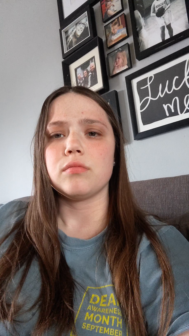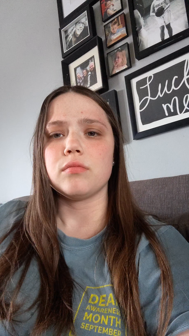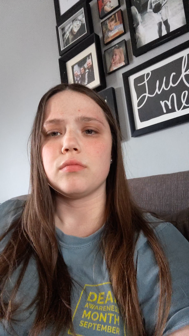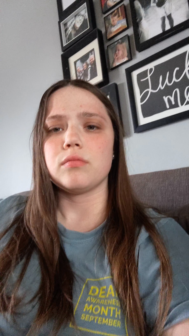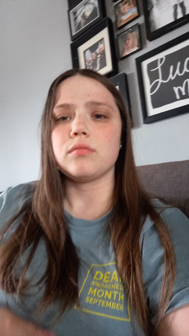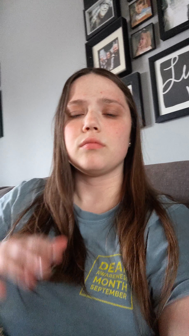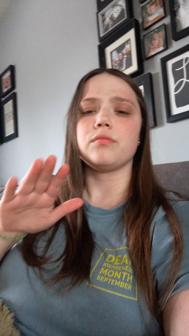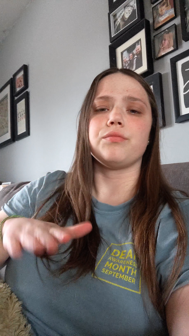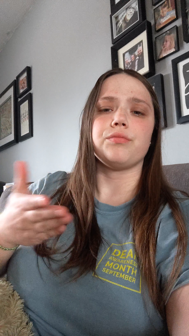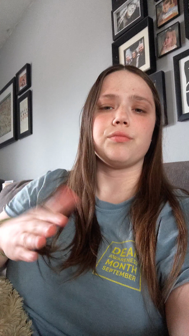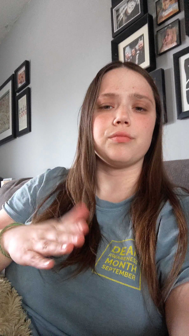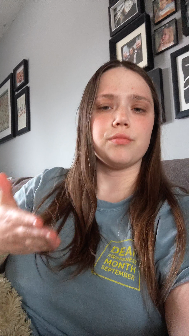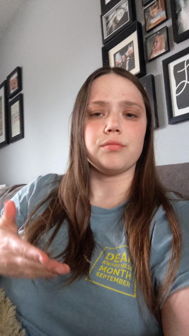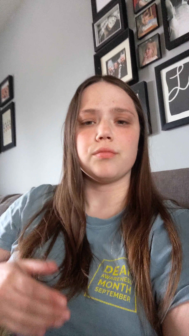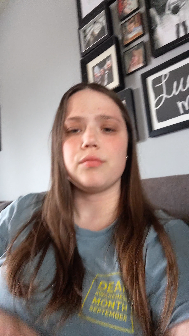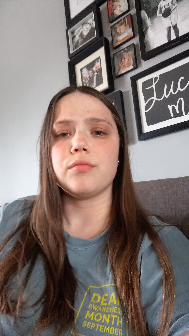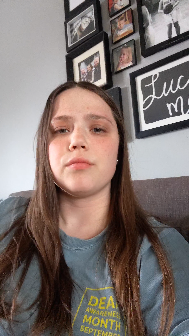kitchen